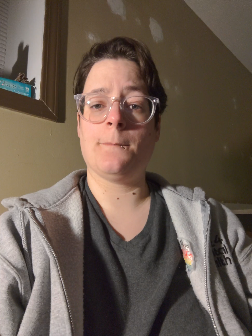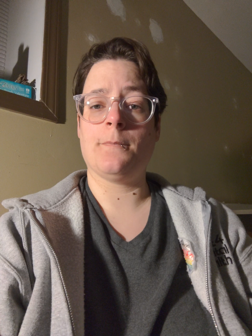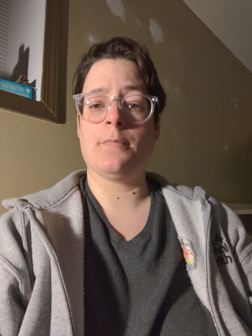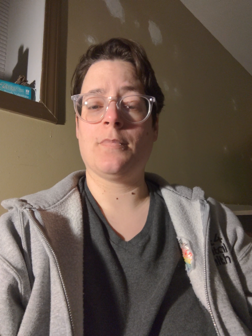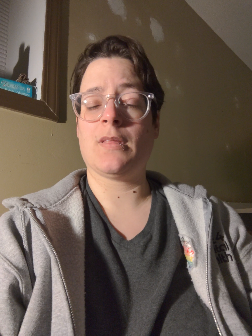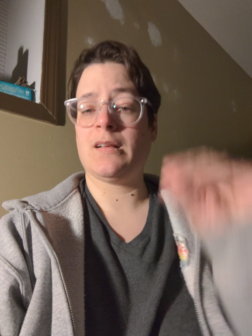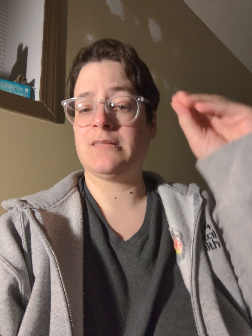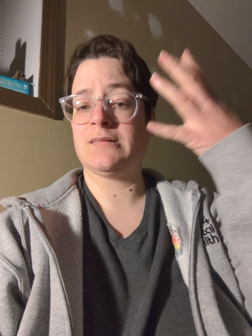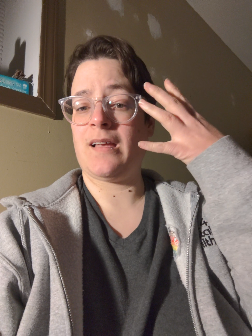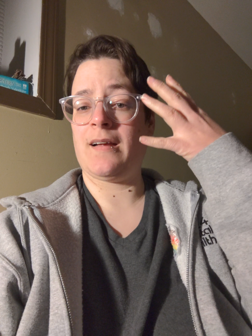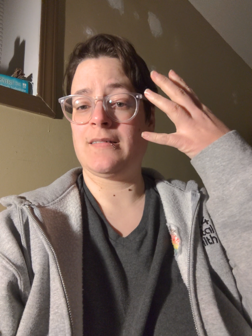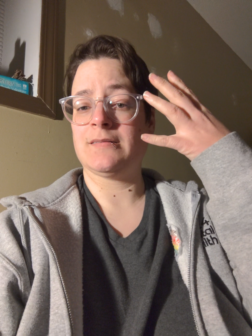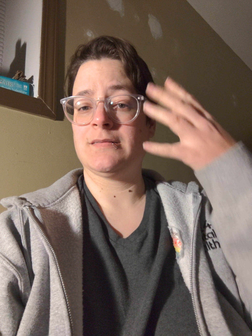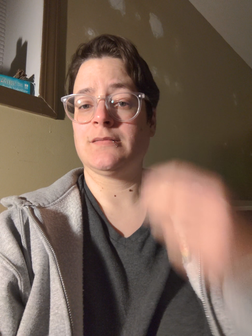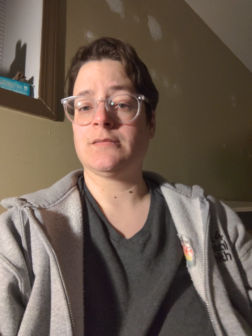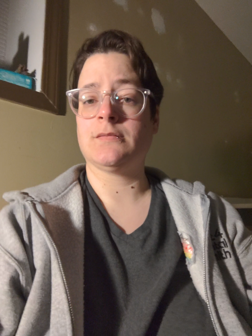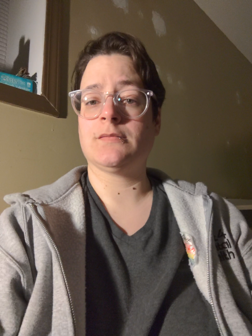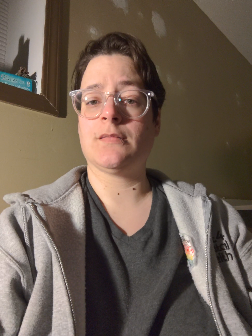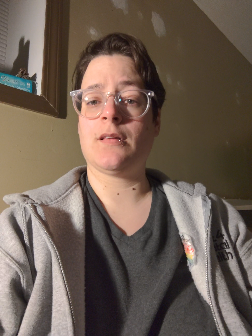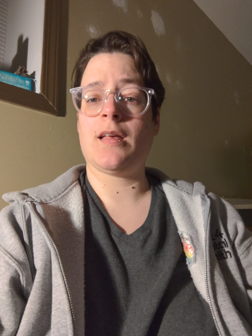sun